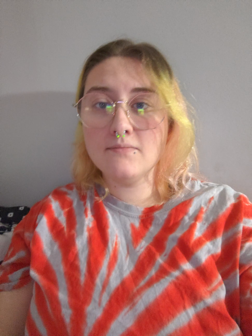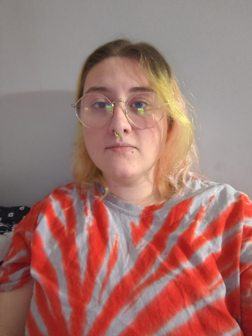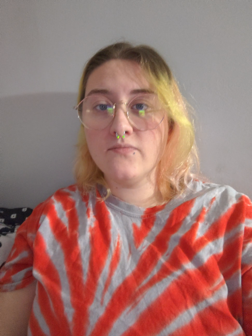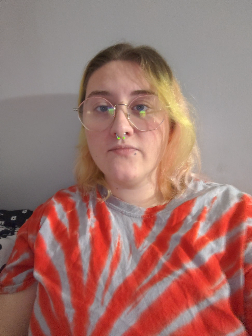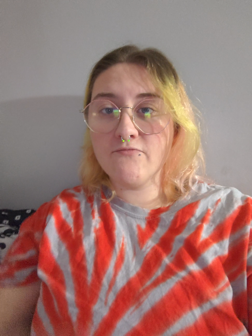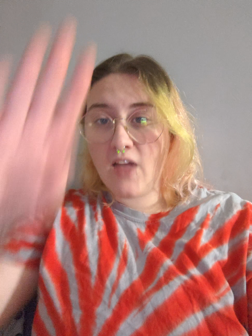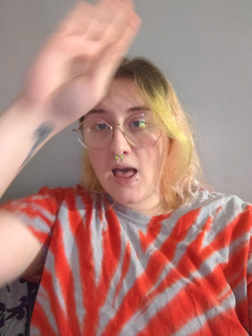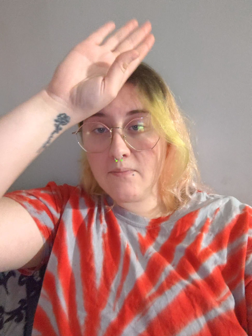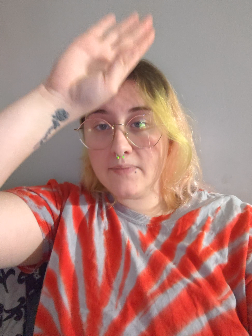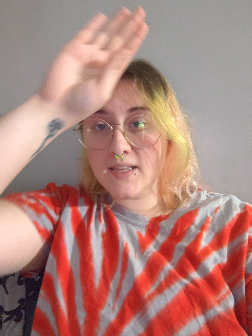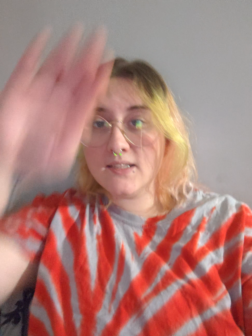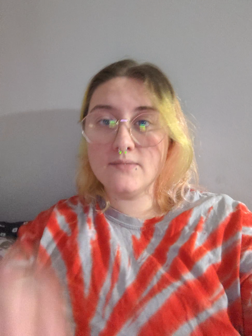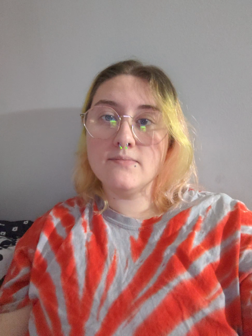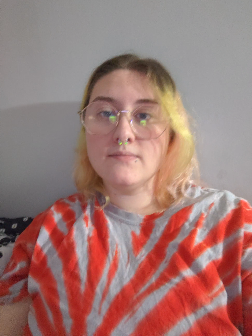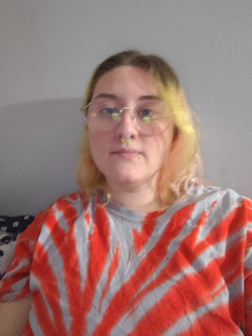fireman